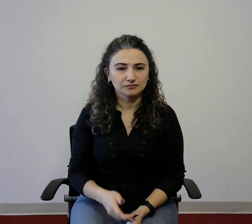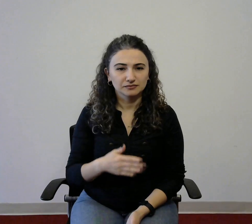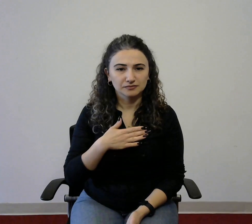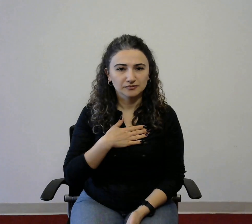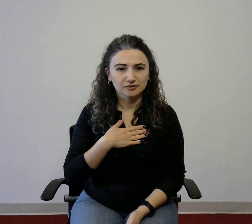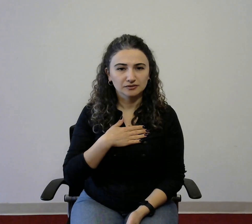mən